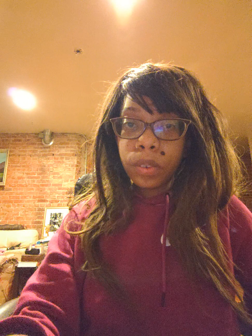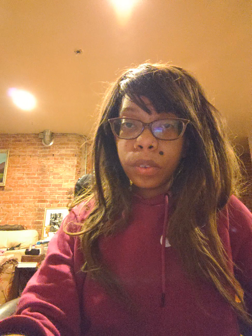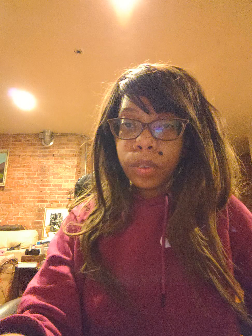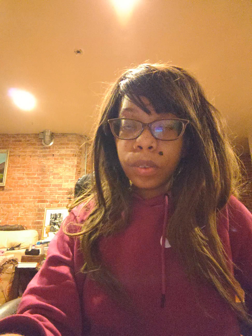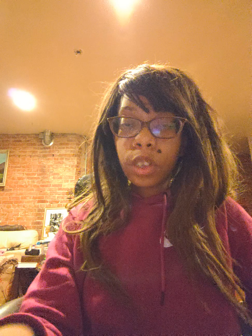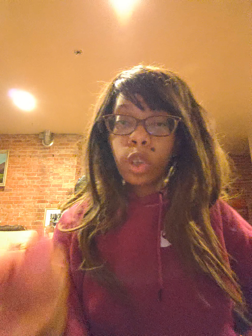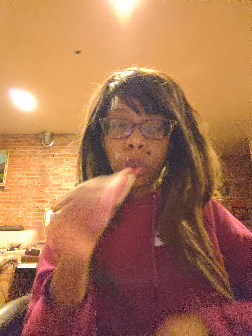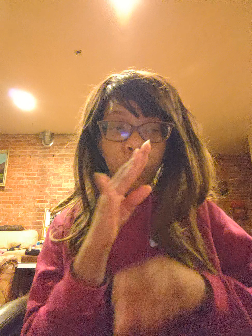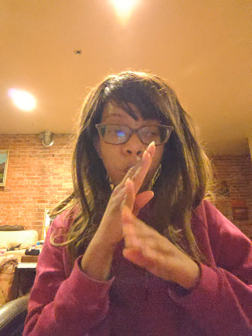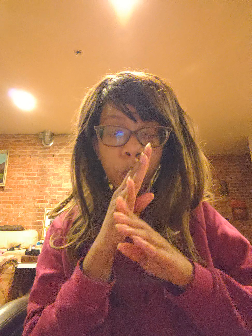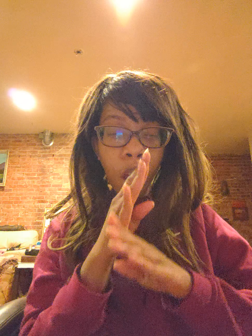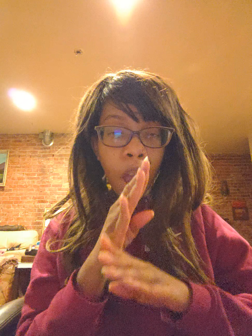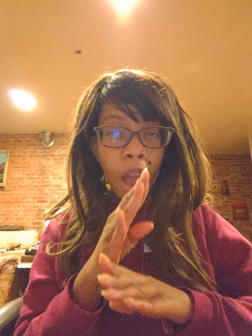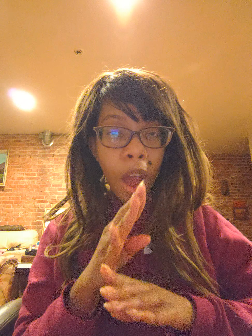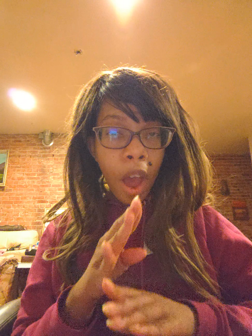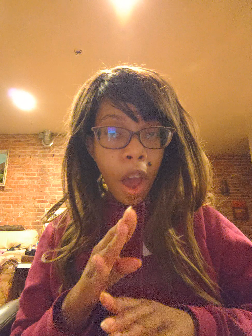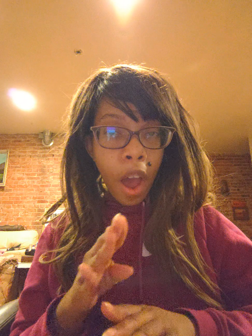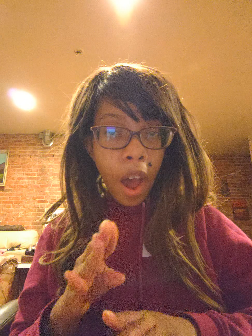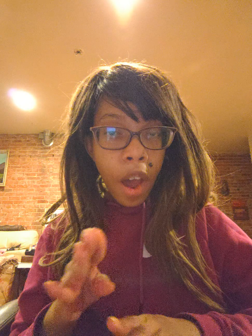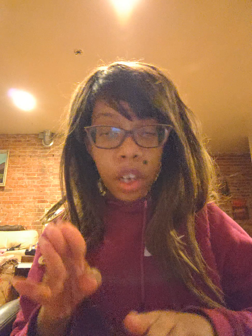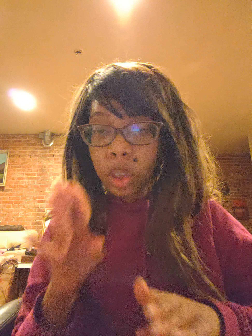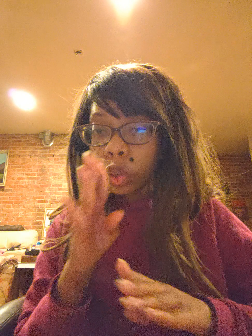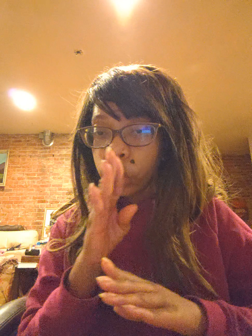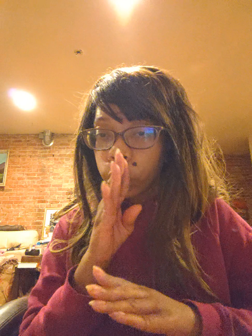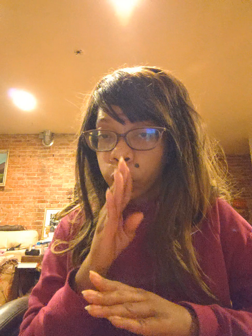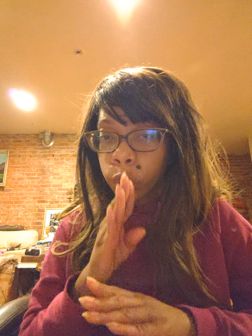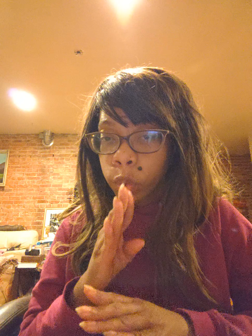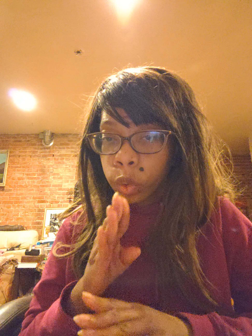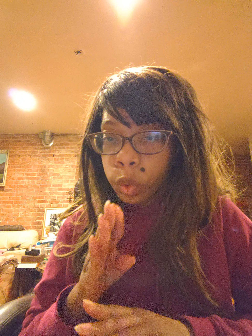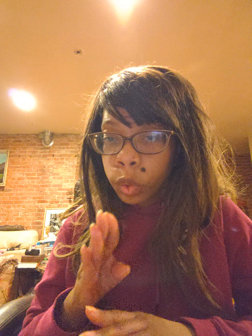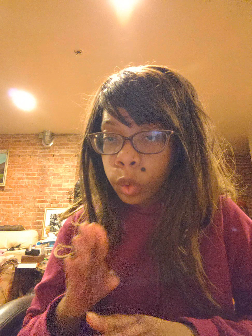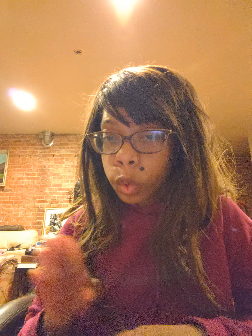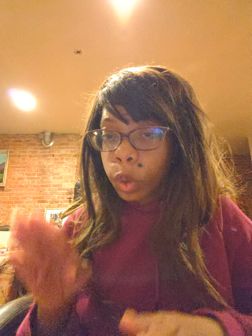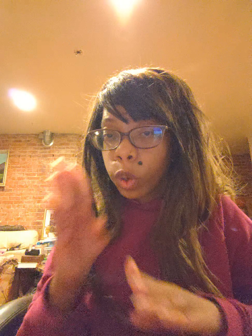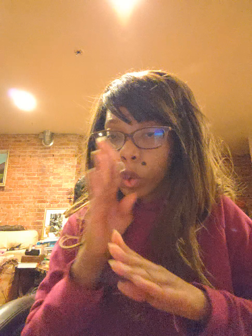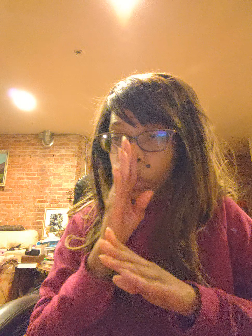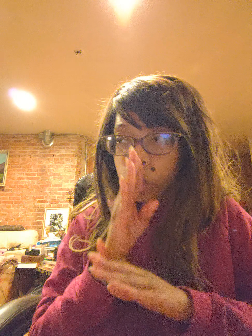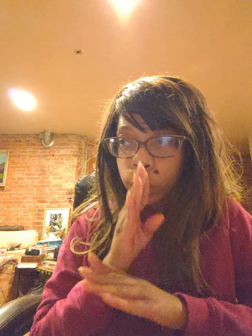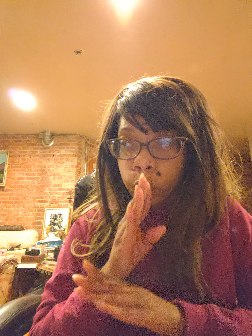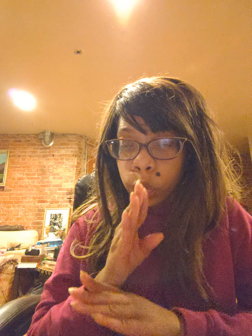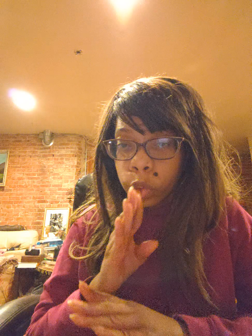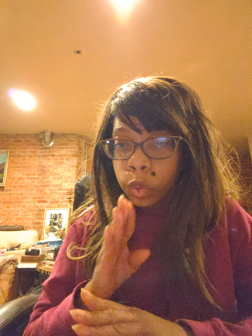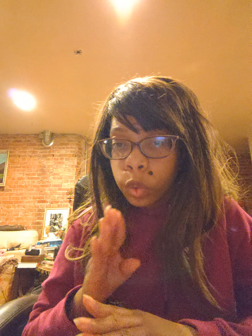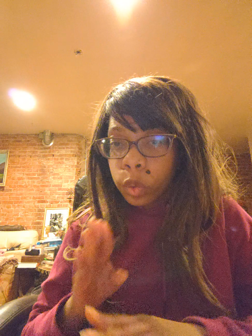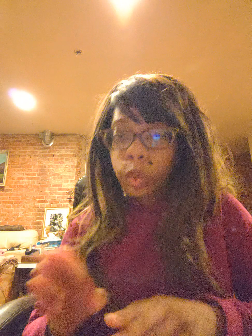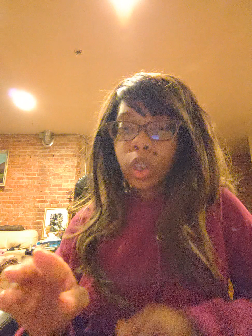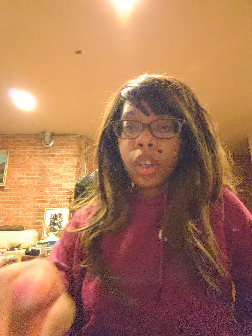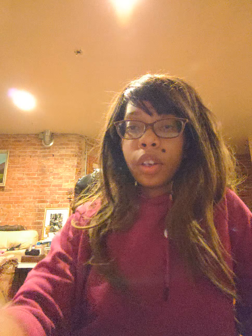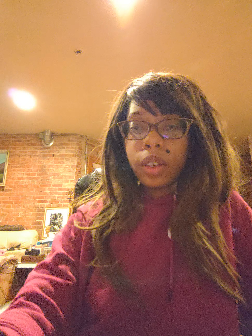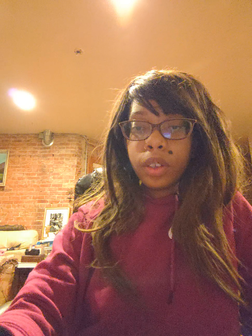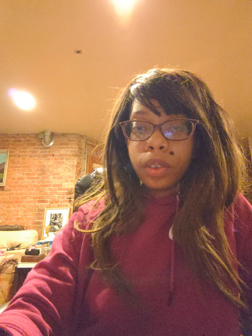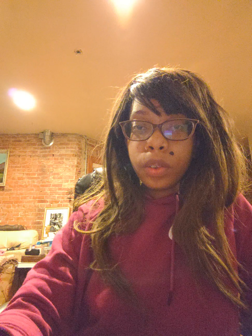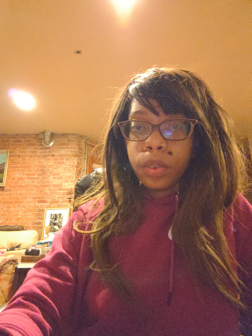quiet